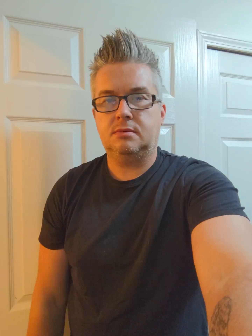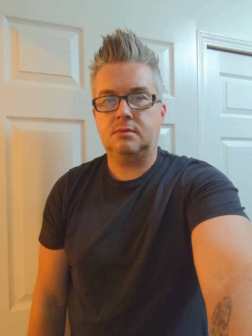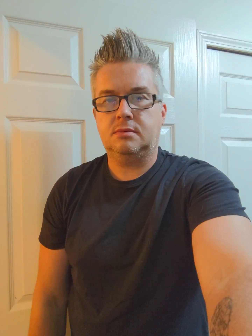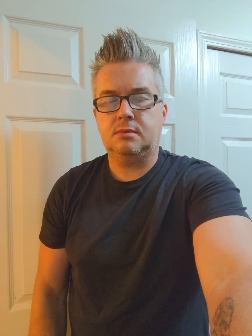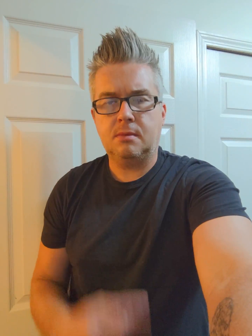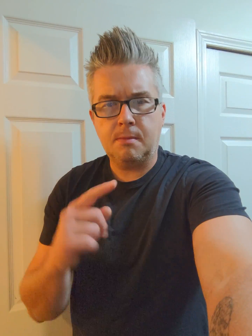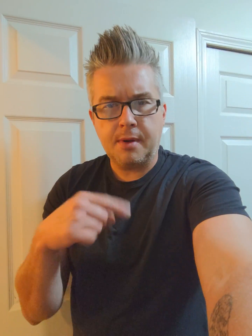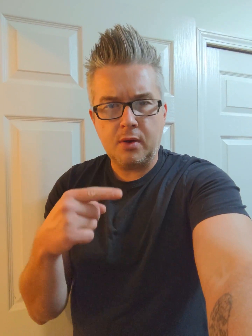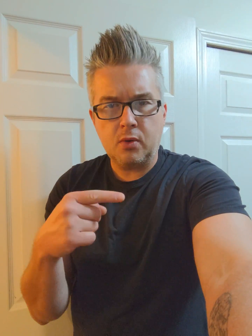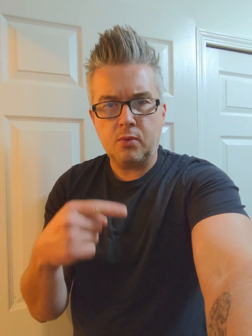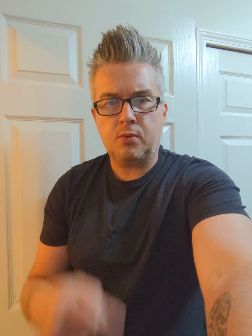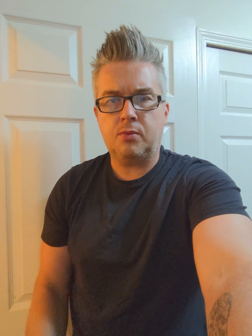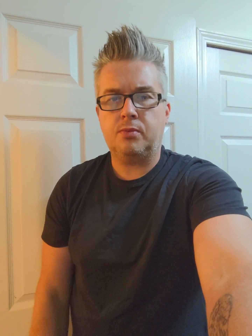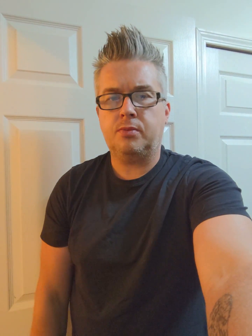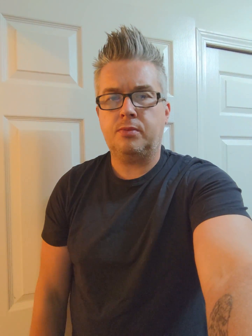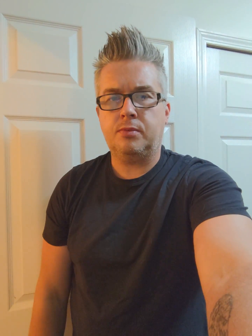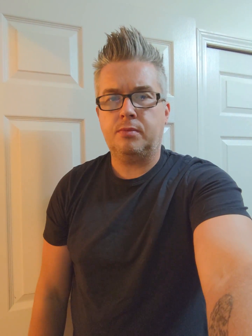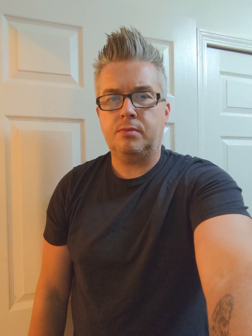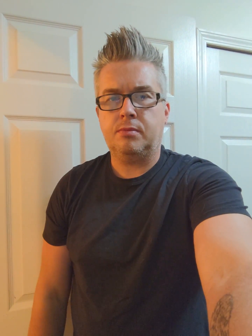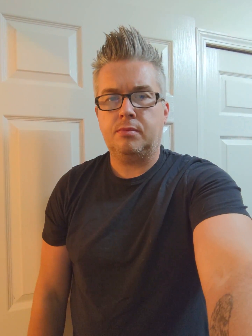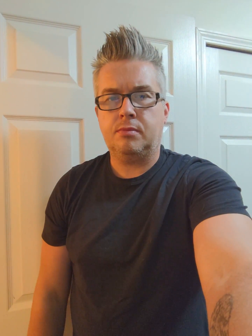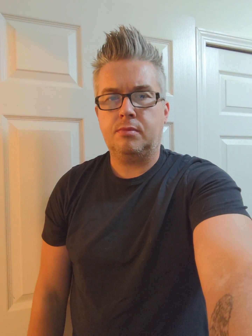about